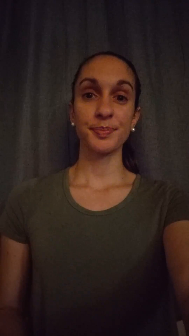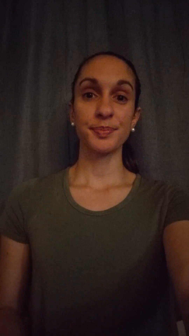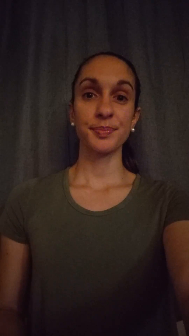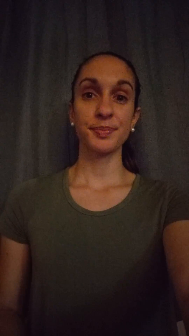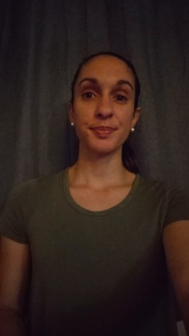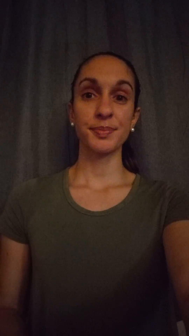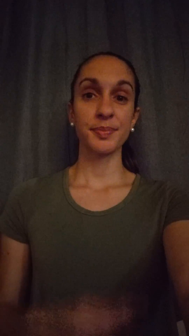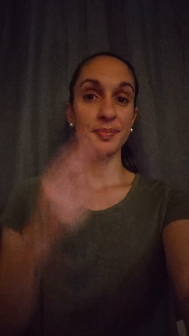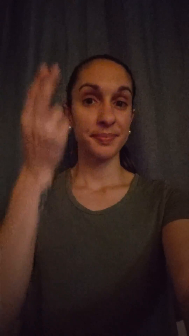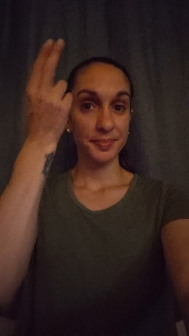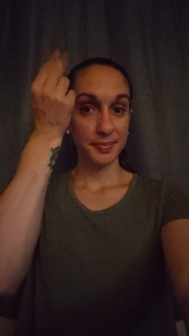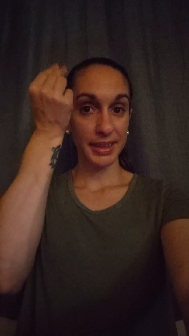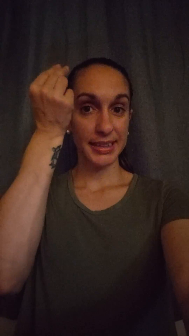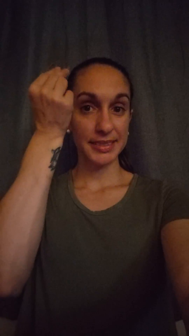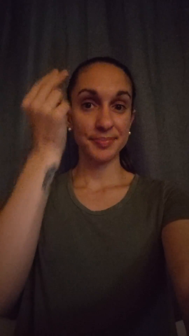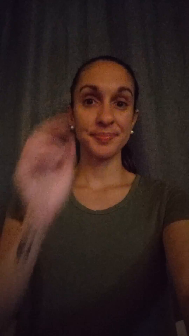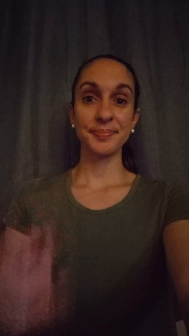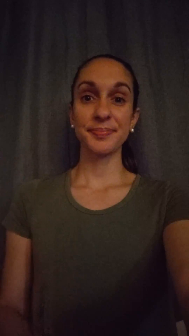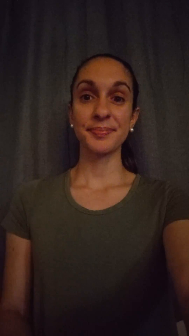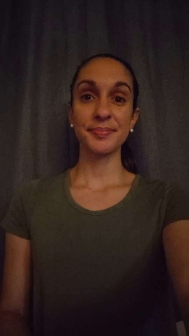rabbit